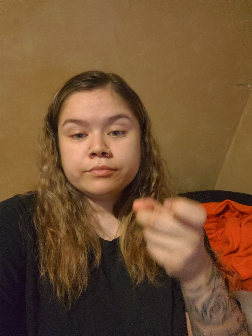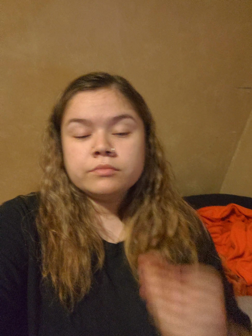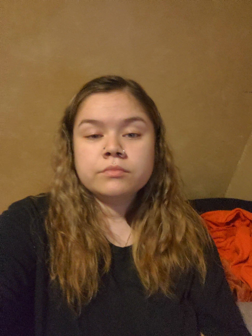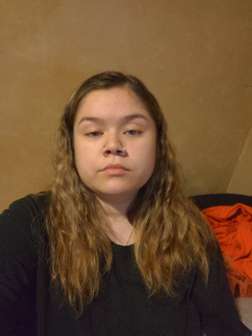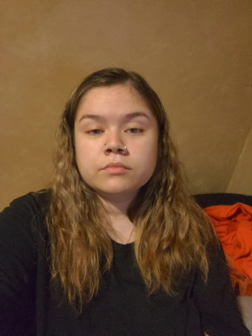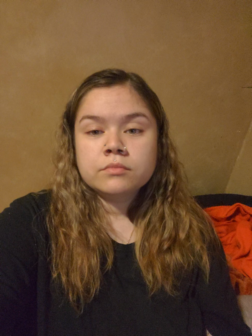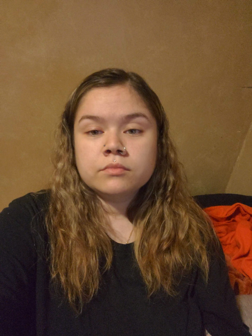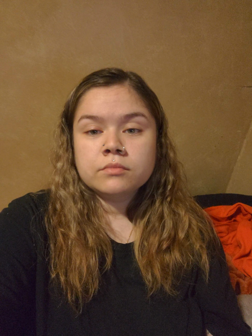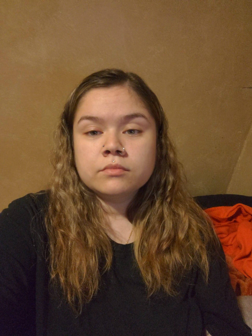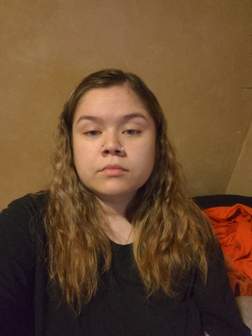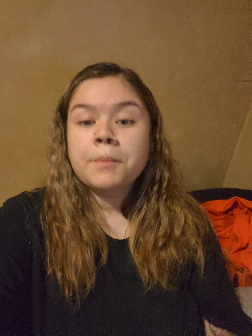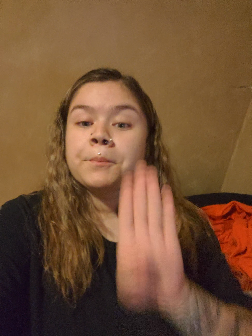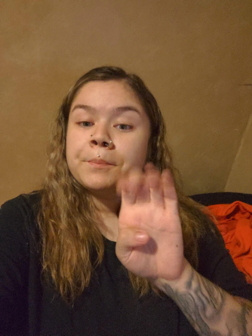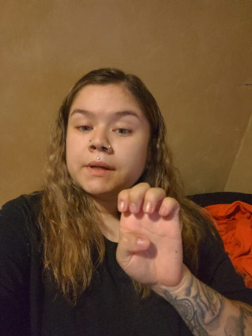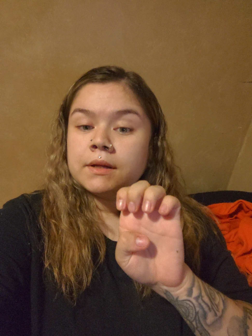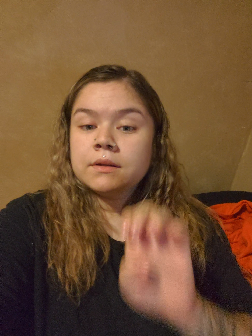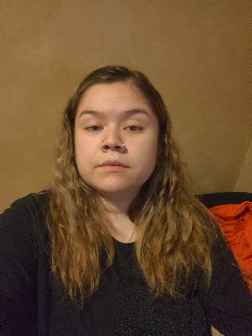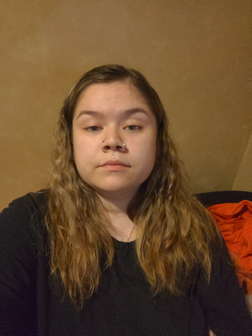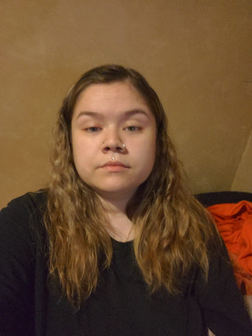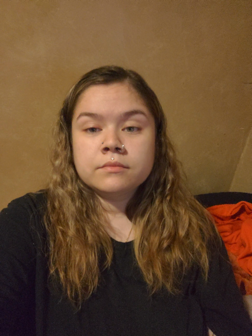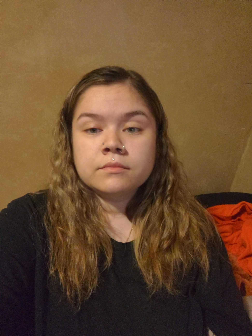be